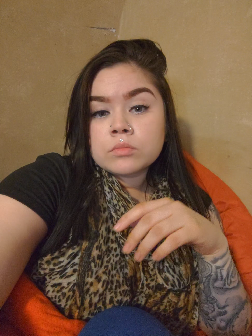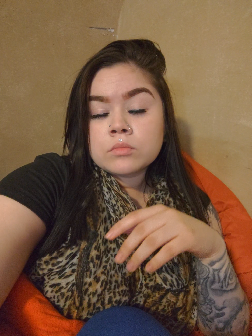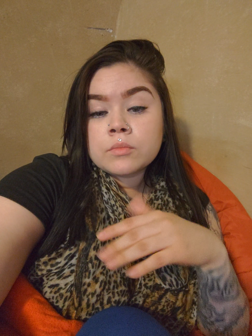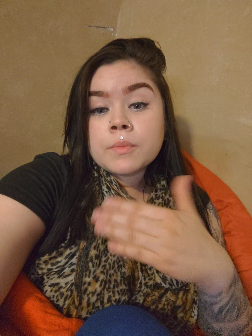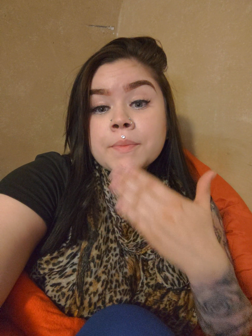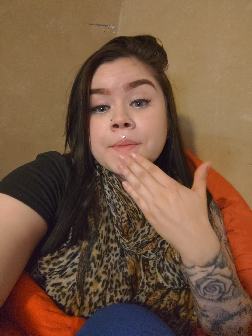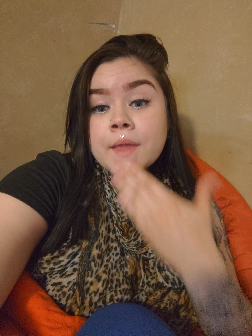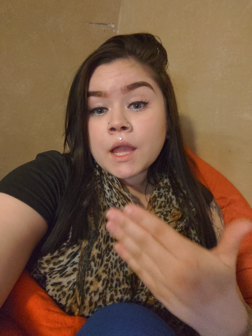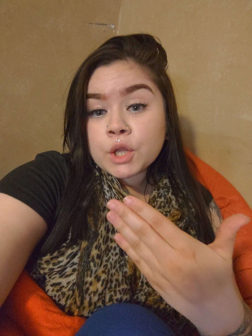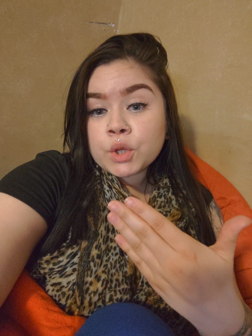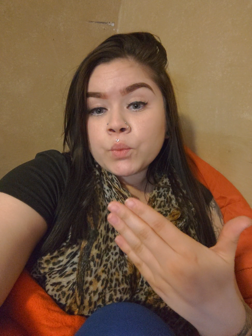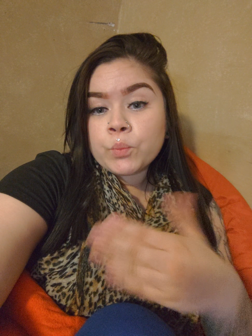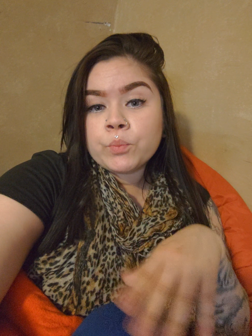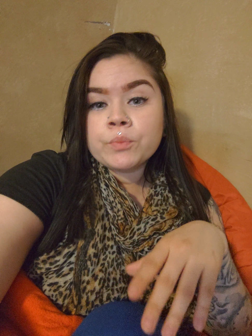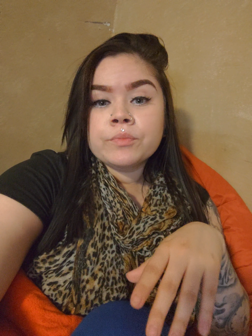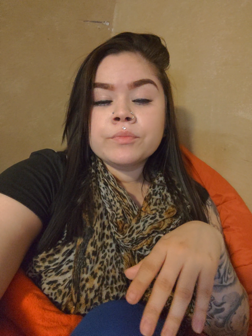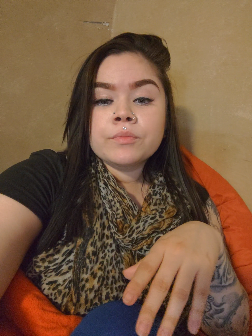thank you